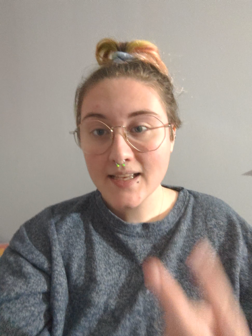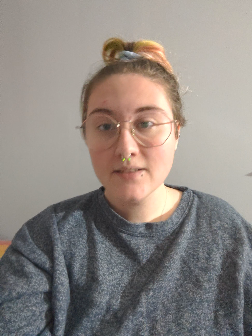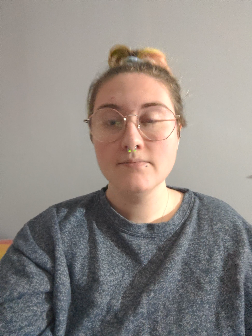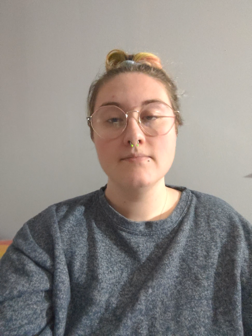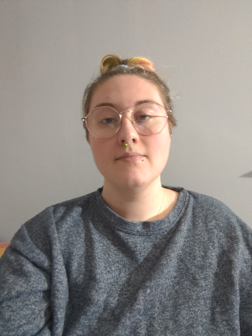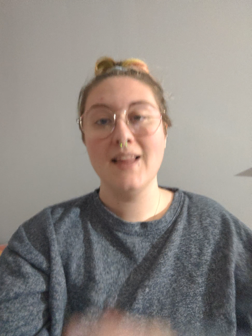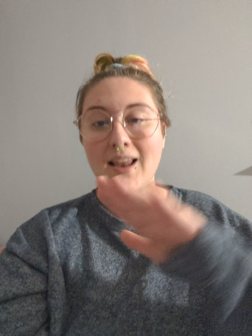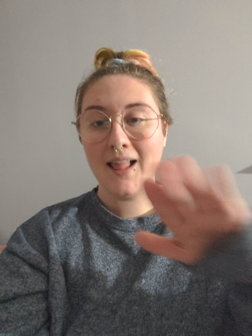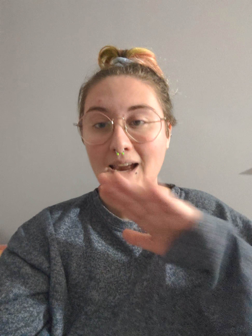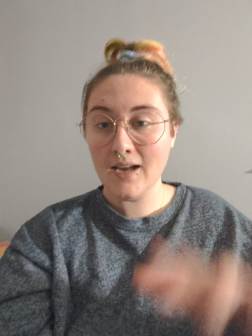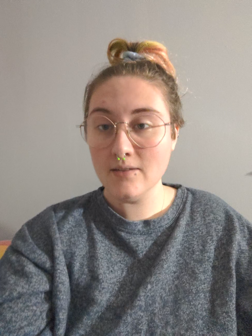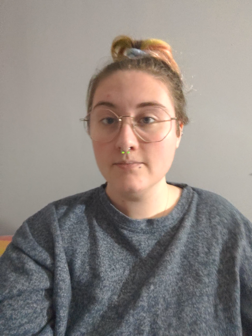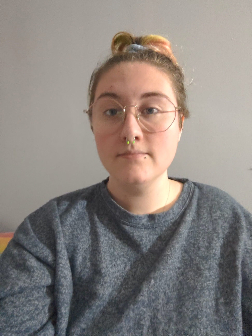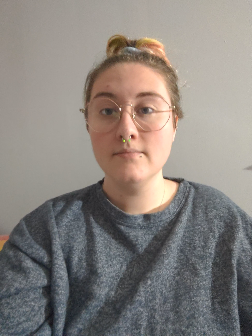clean